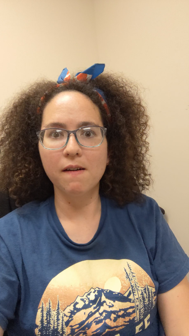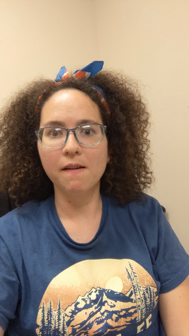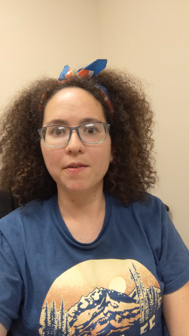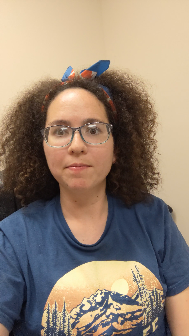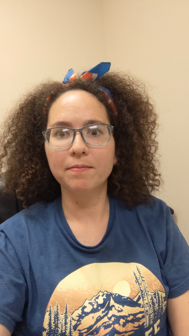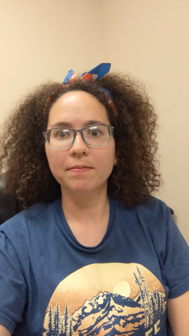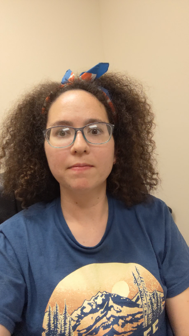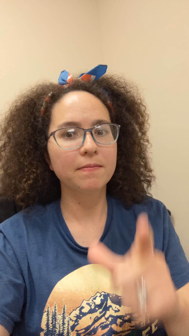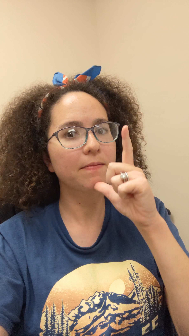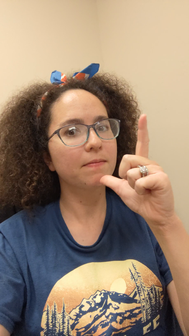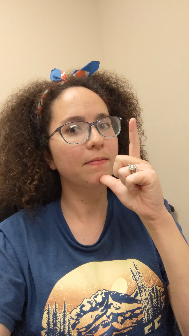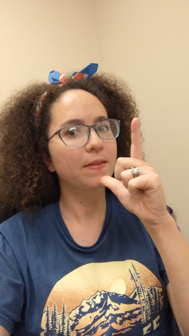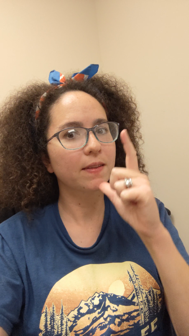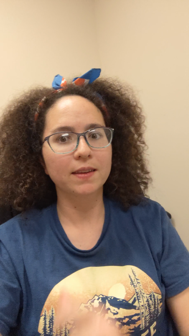lunch